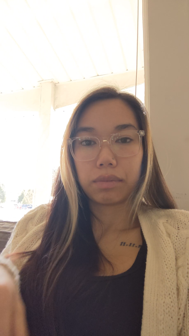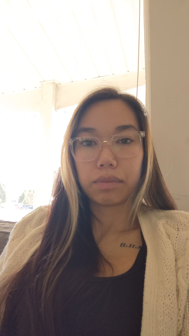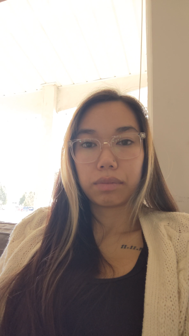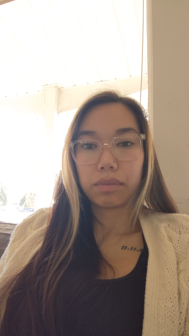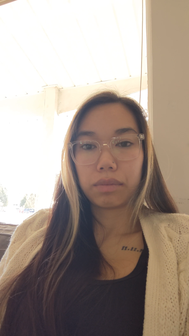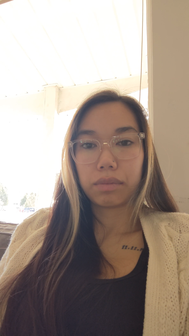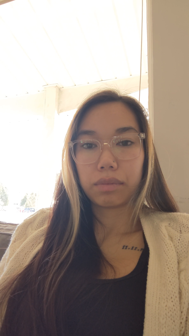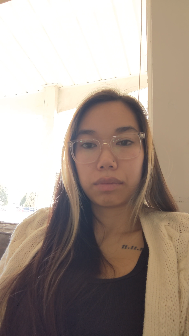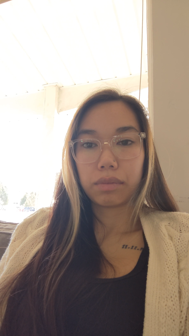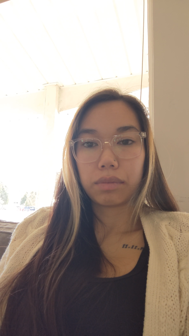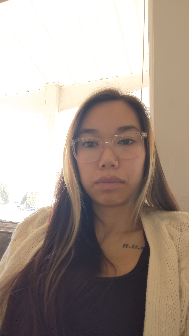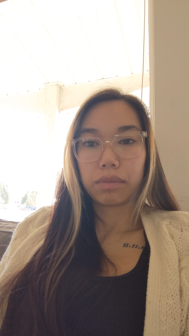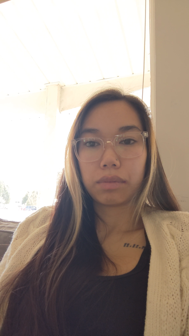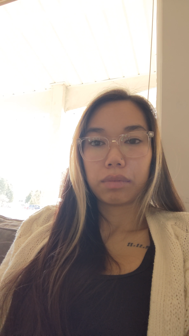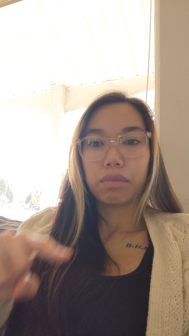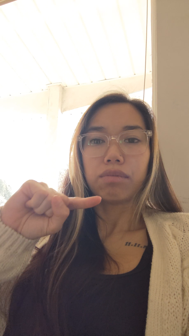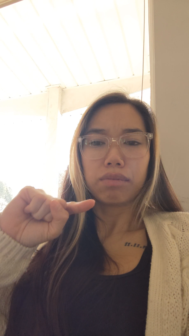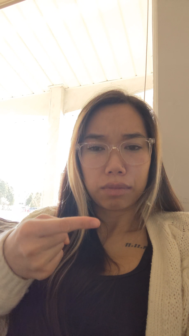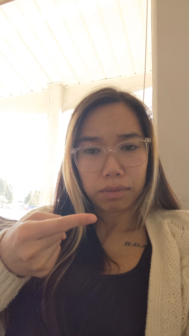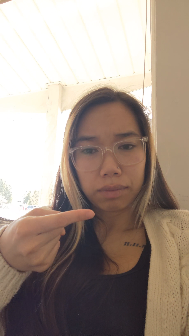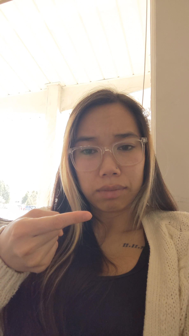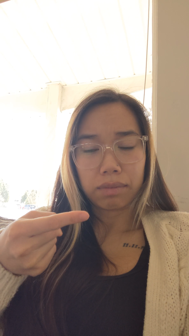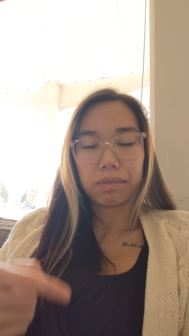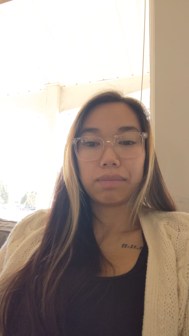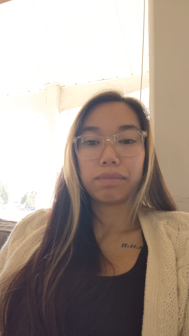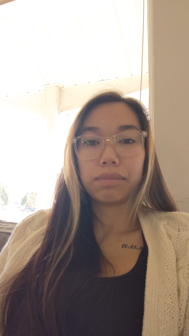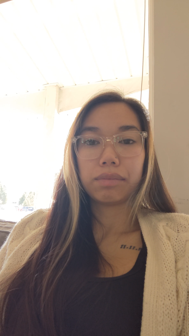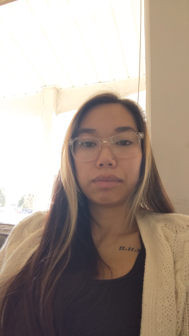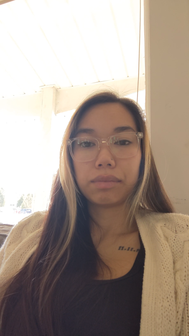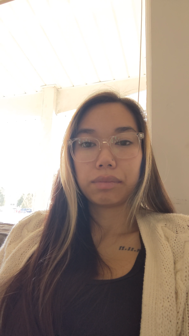hurt